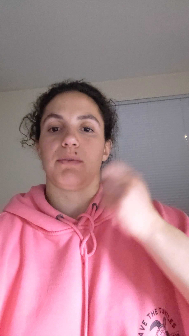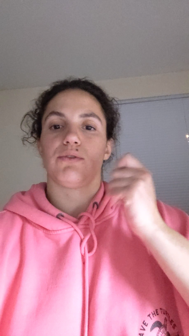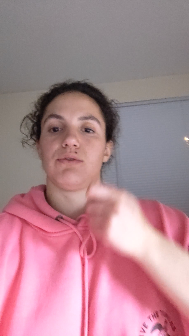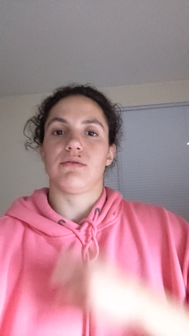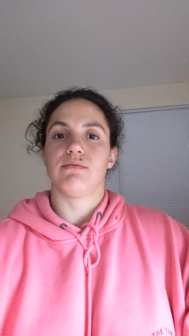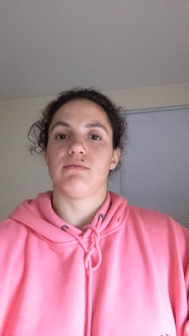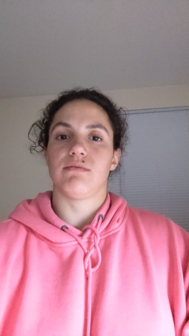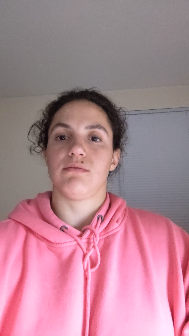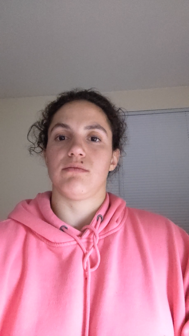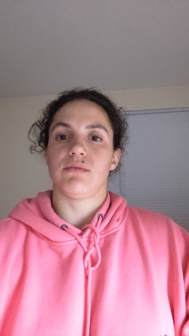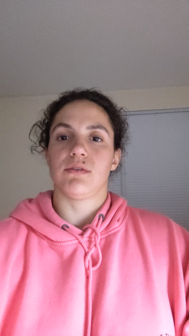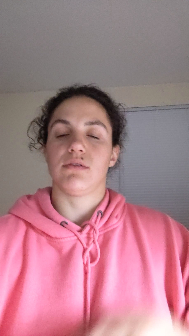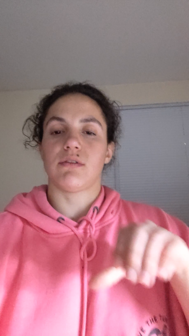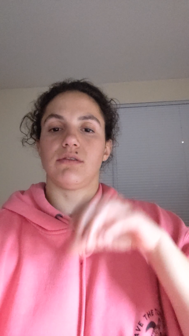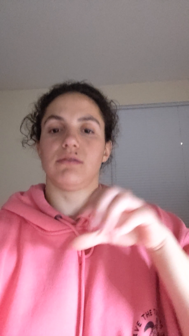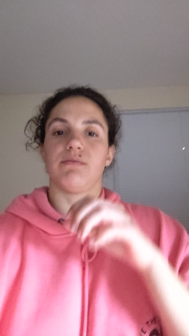does